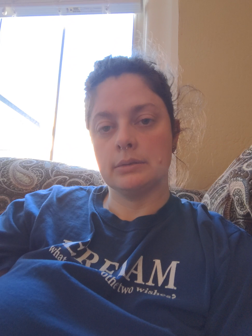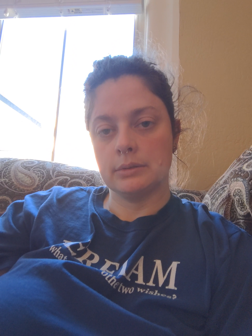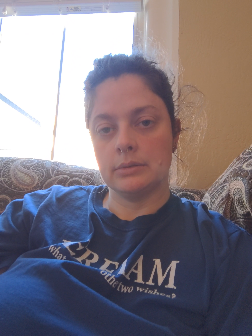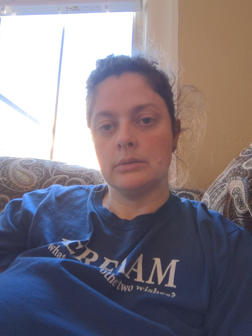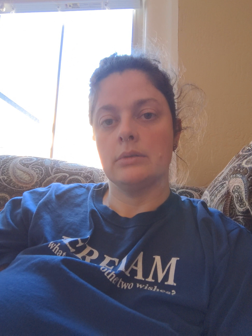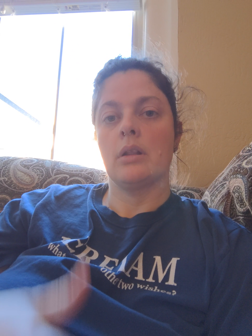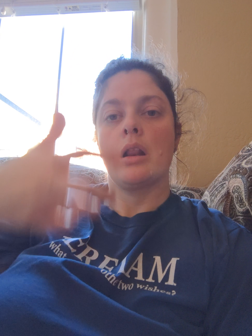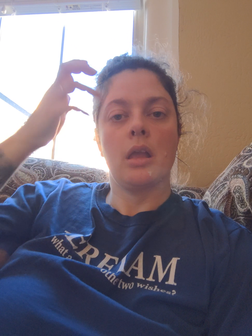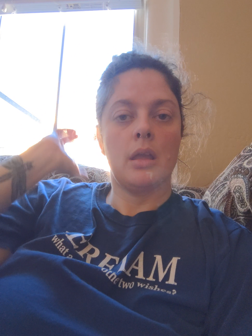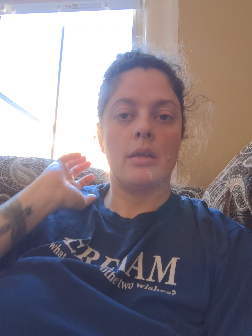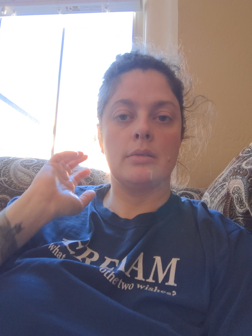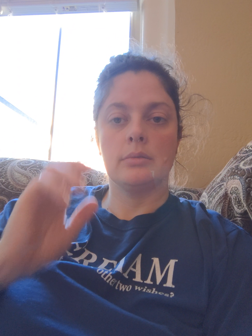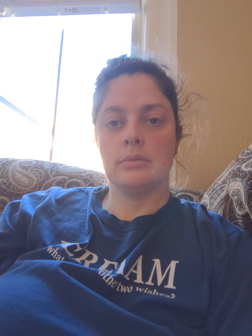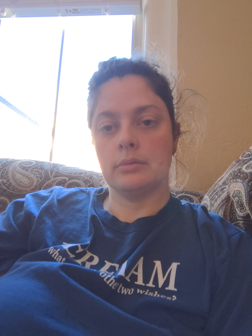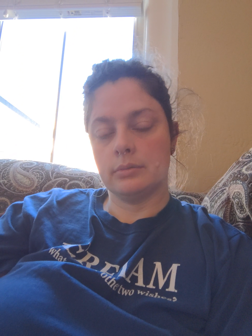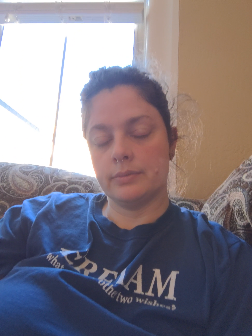lion